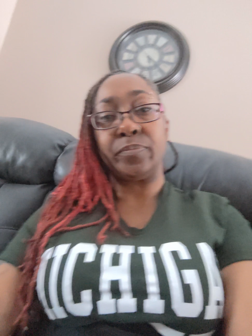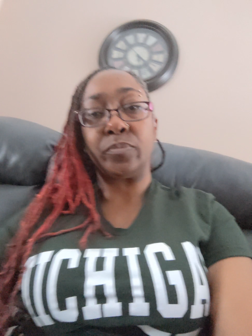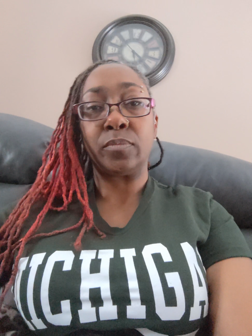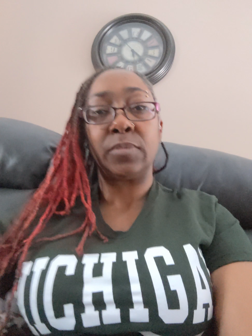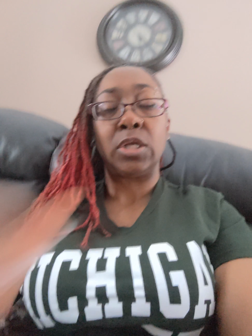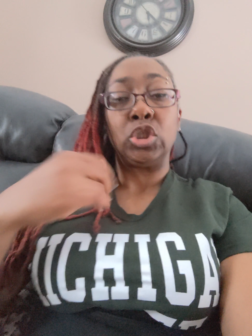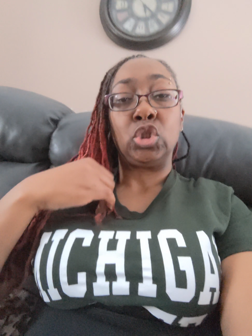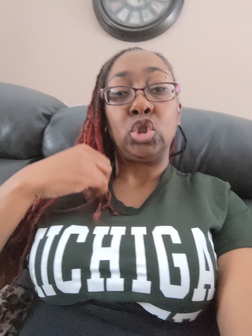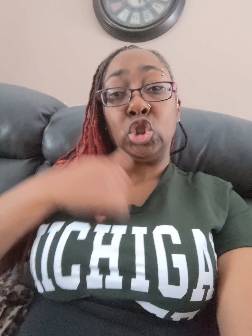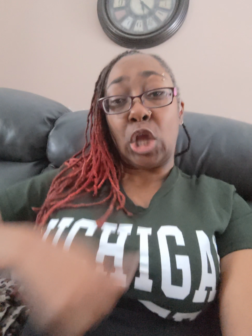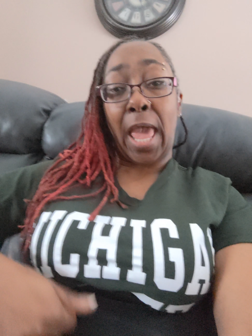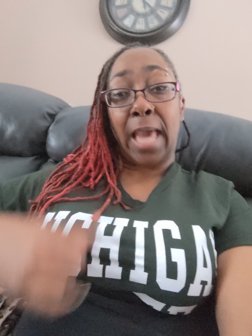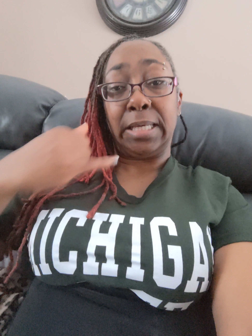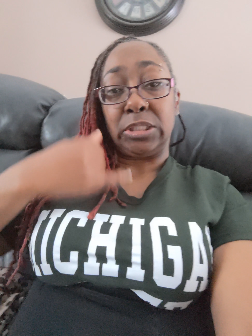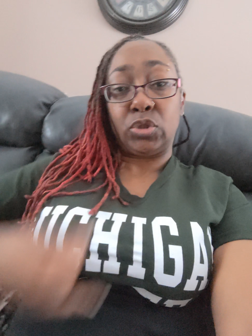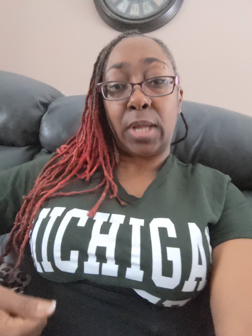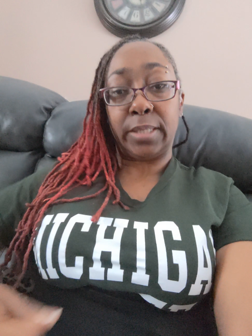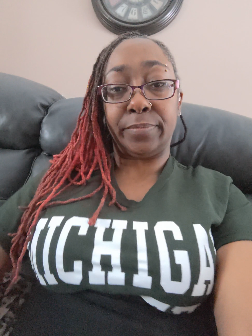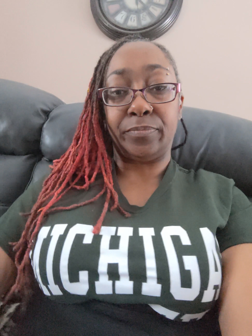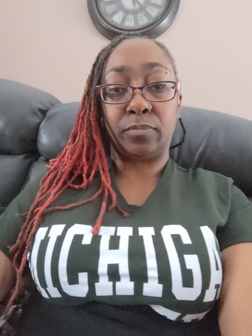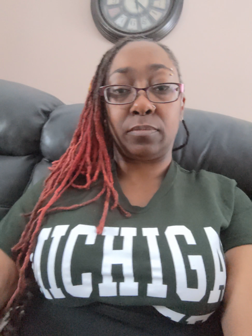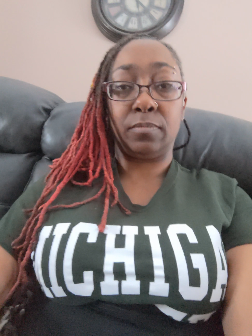jacket